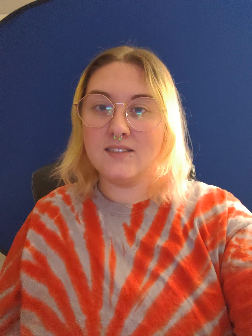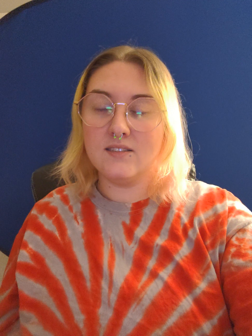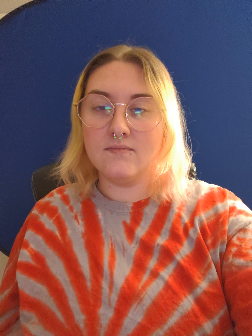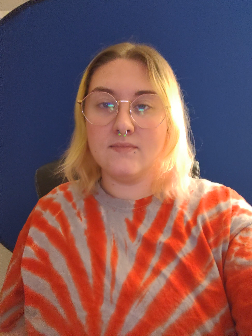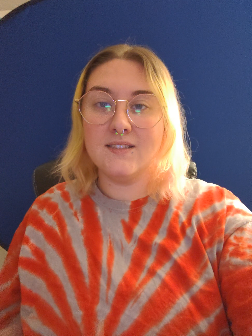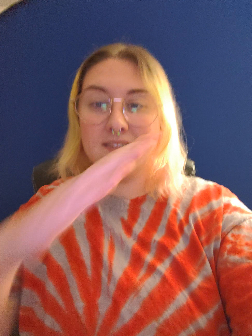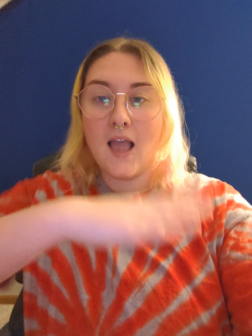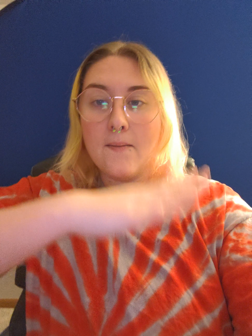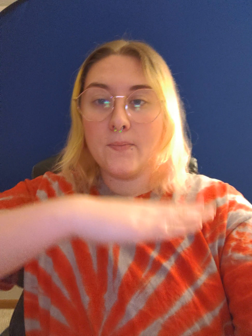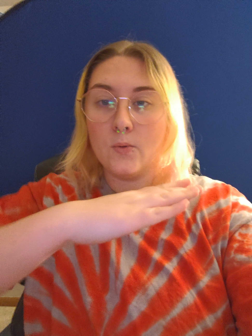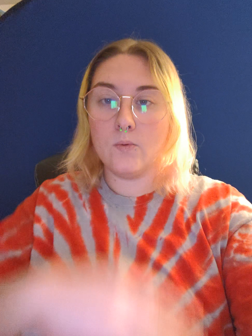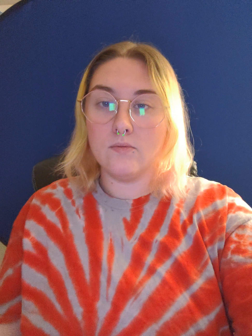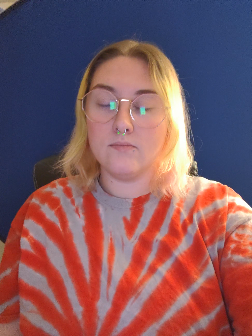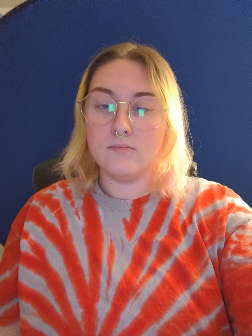table